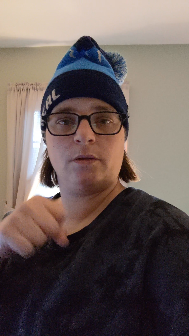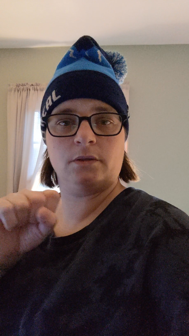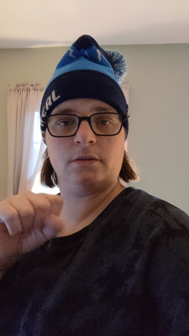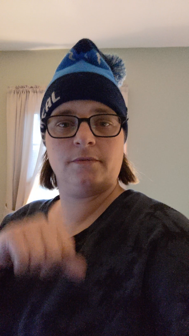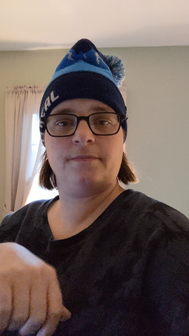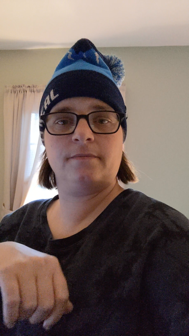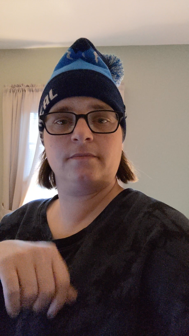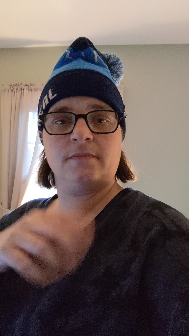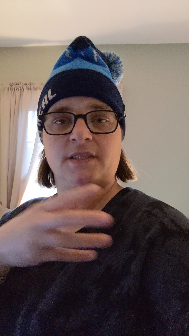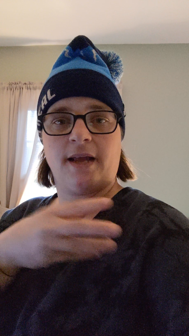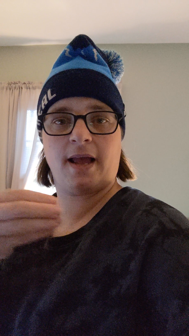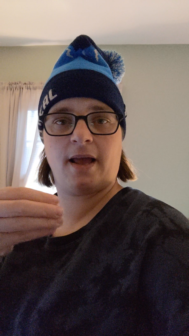and